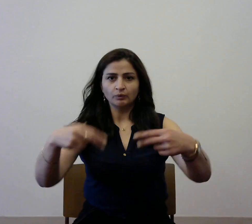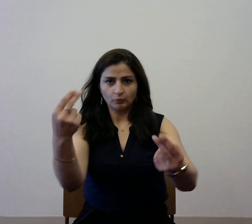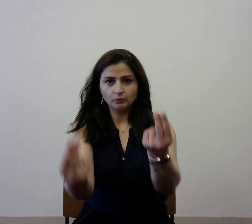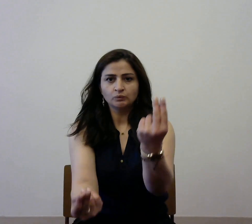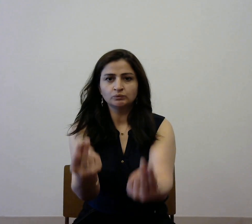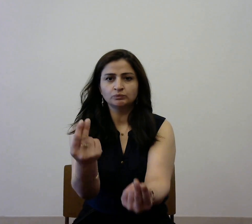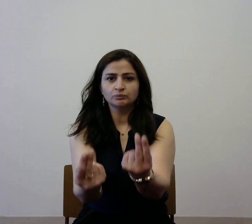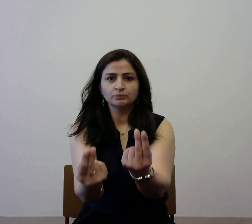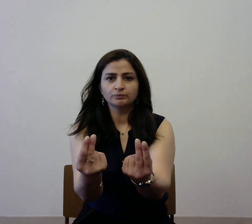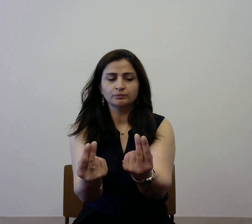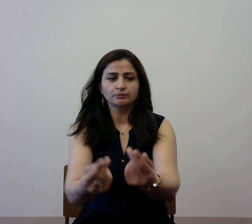oynamaq